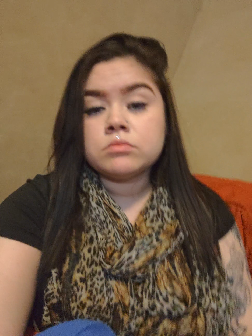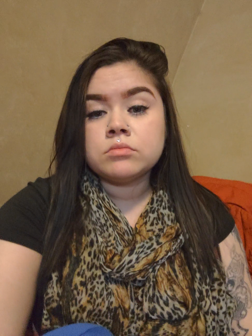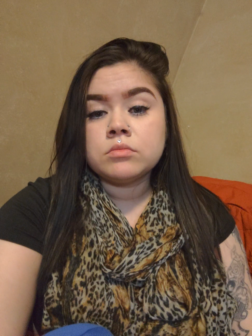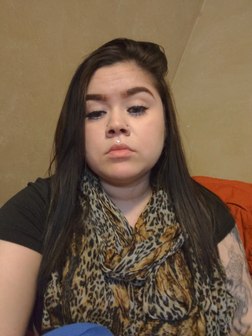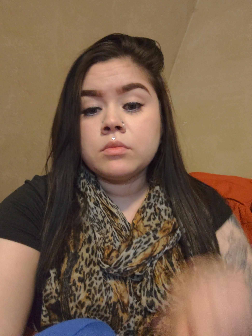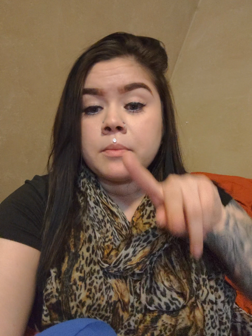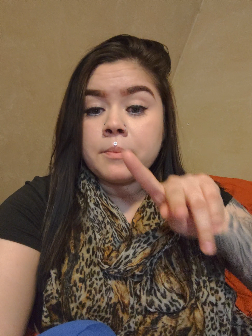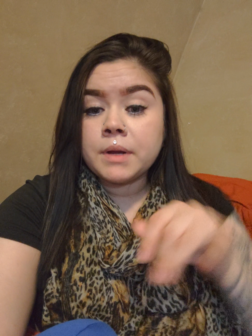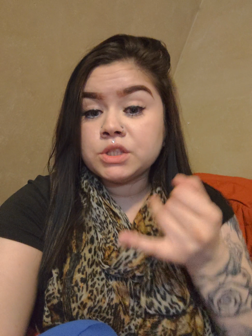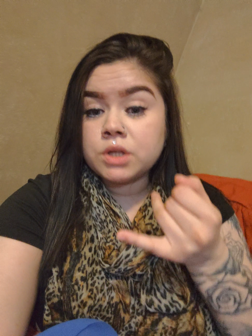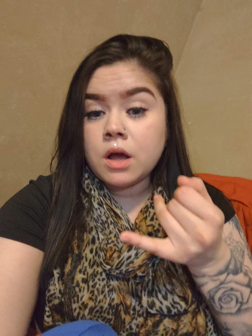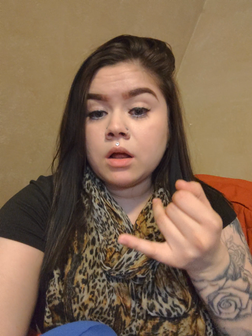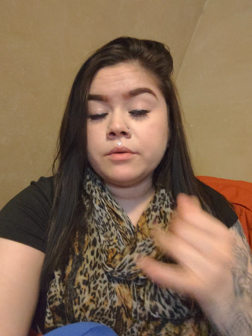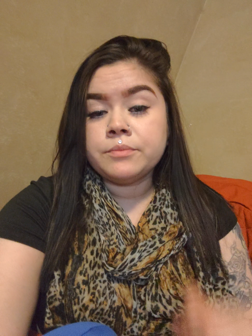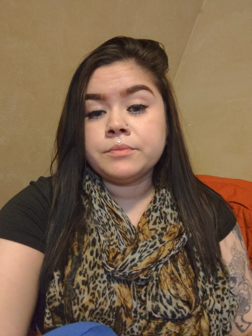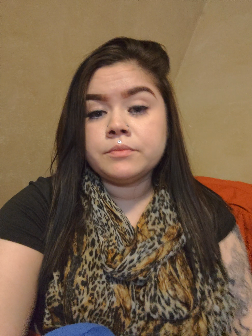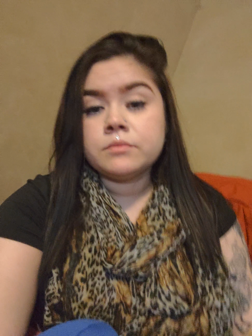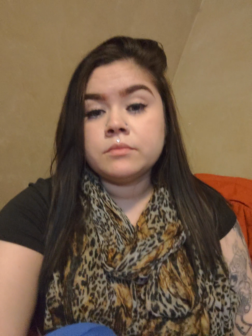pajamas